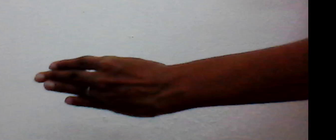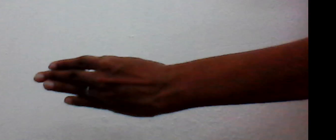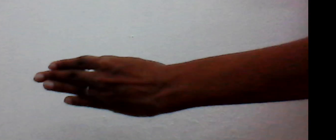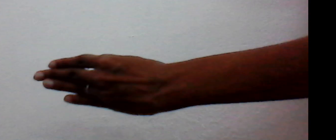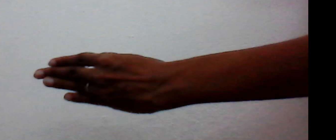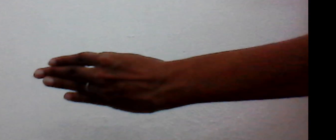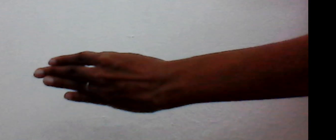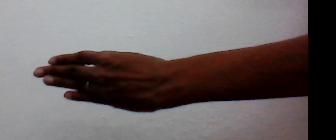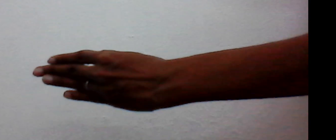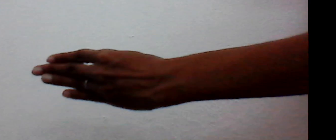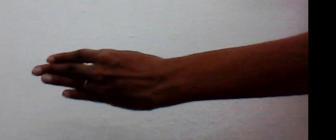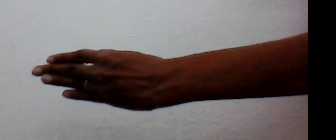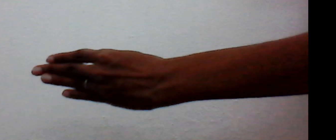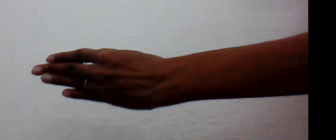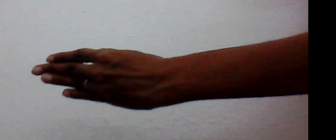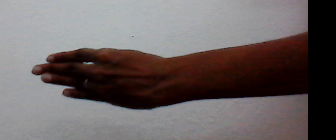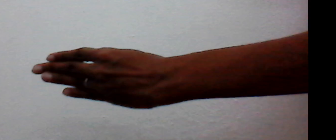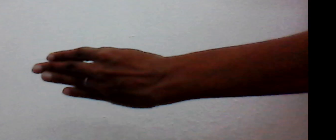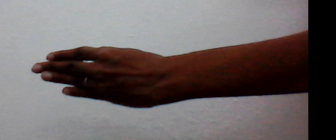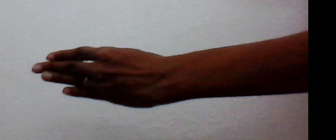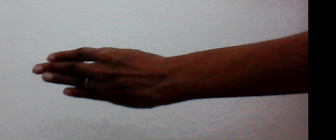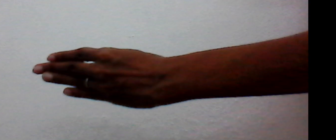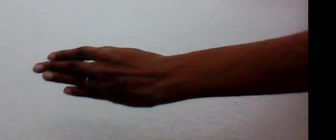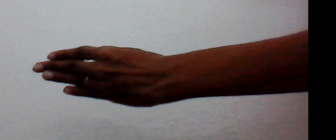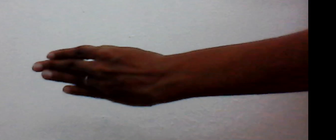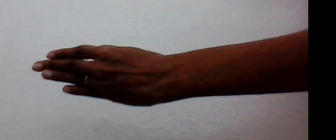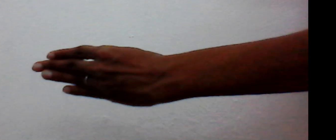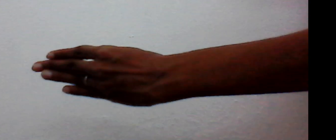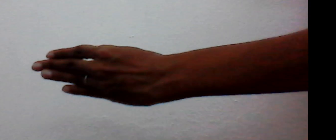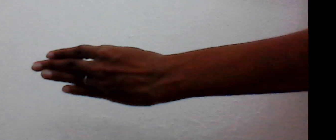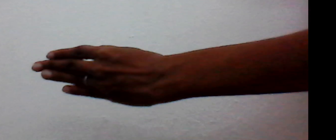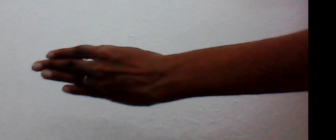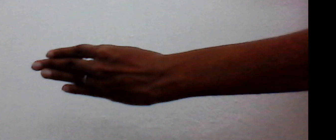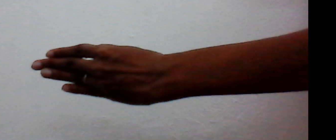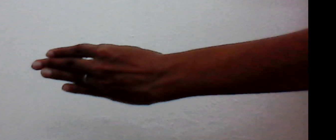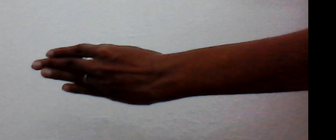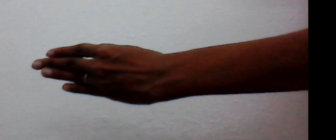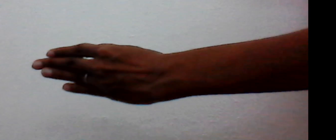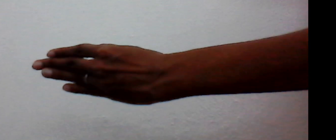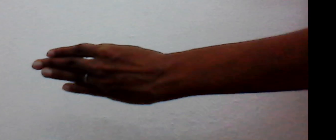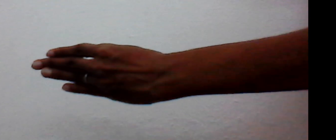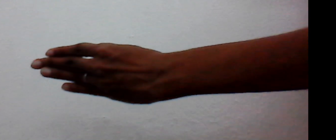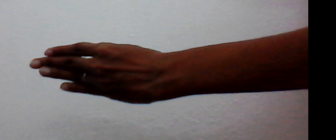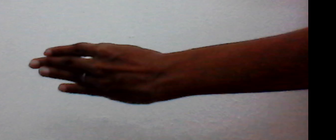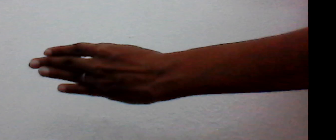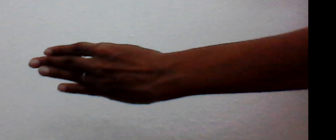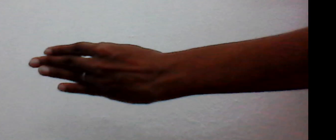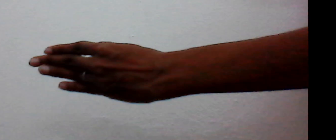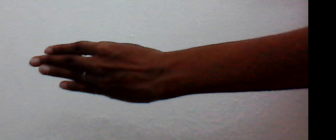അ